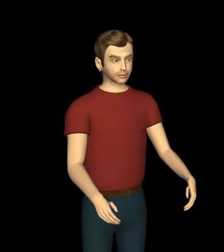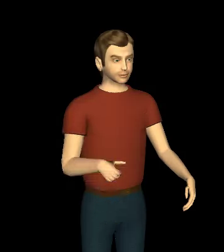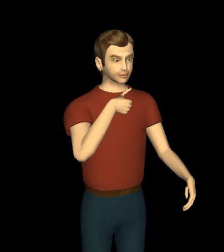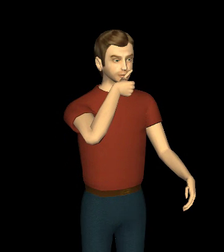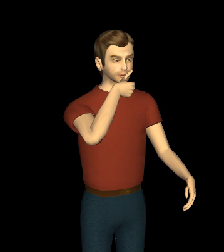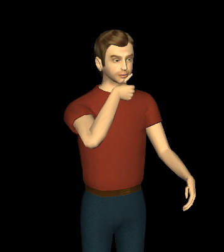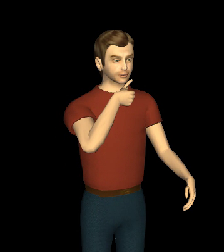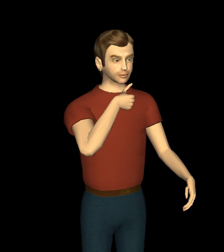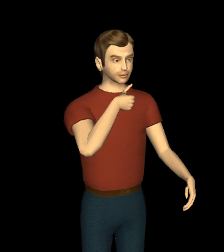ألم